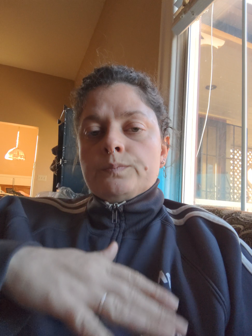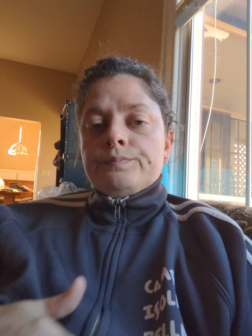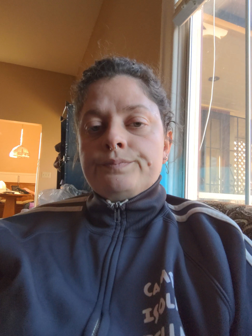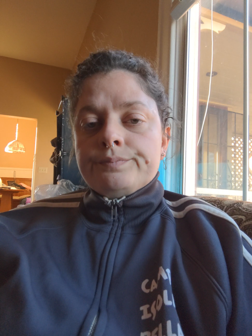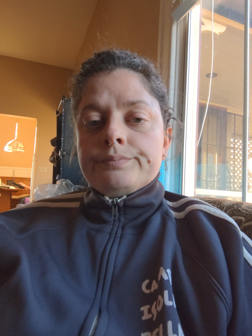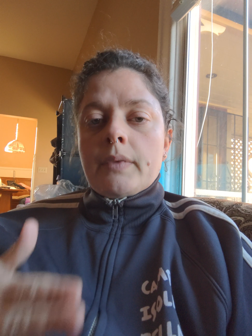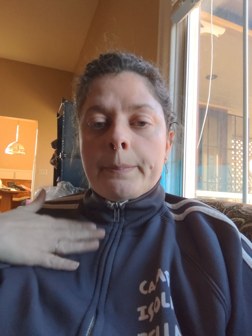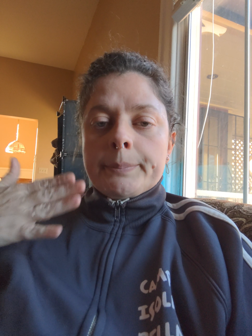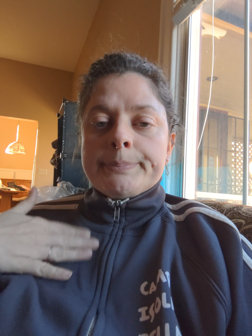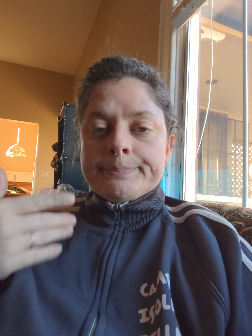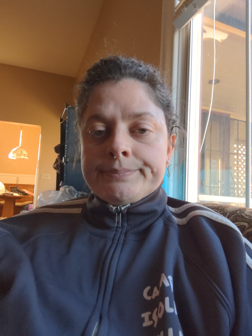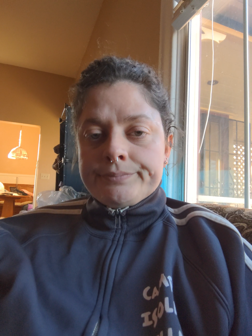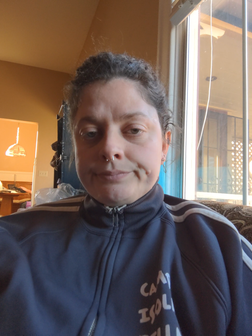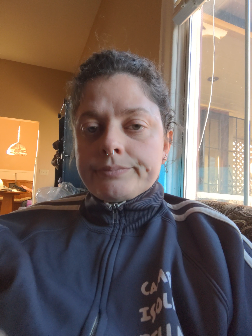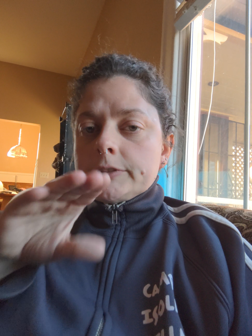happy